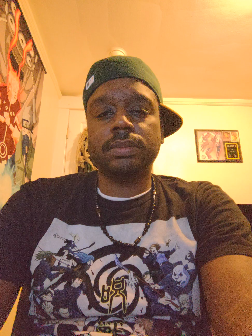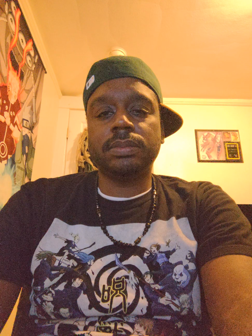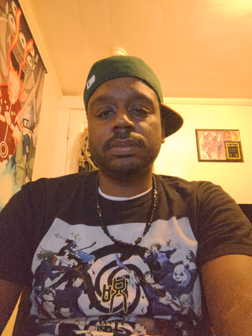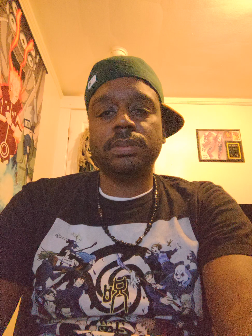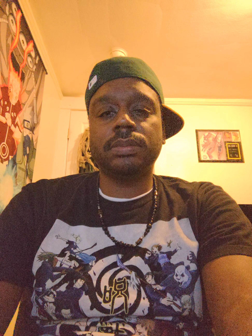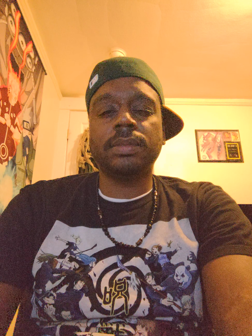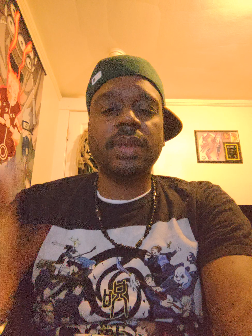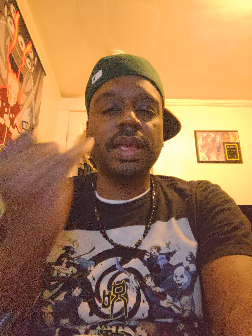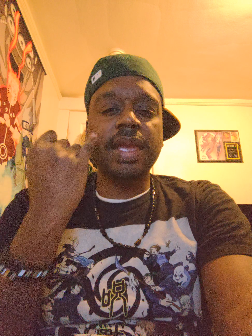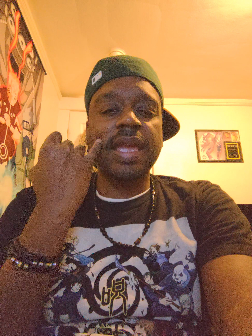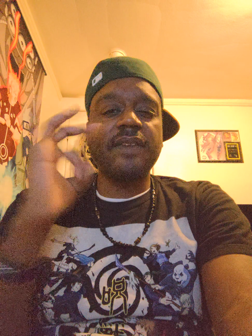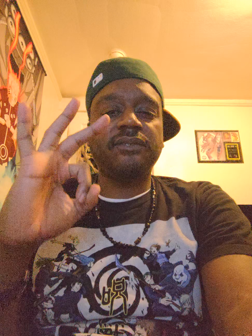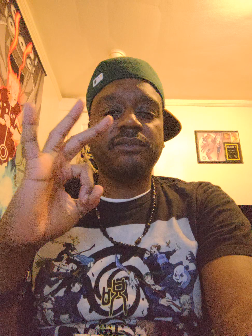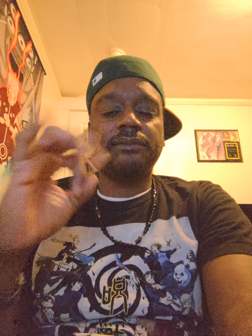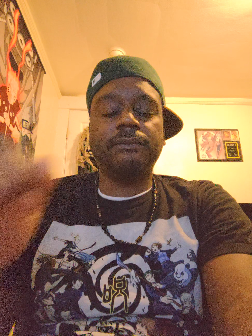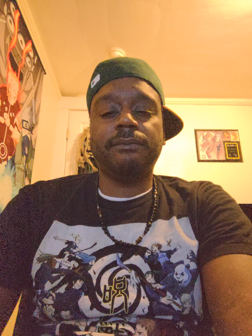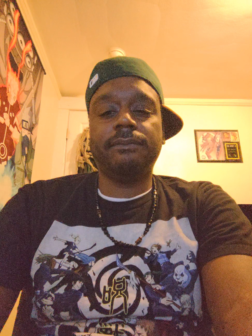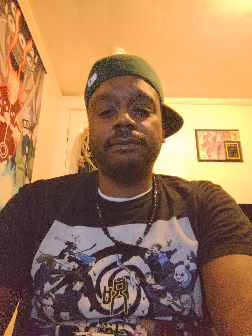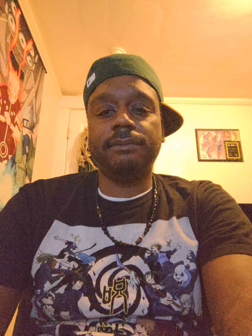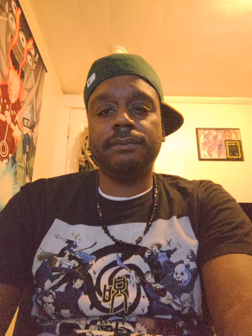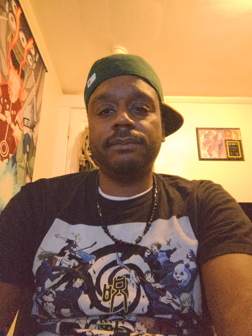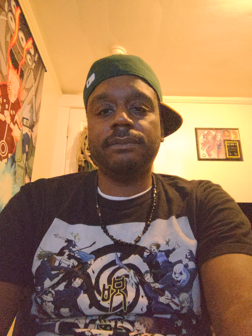if